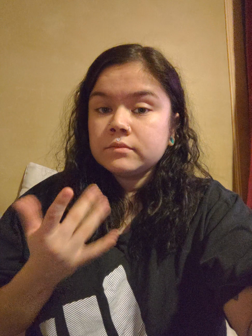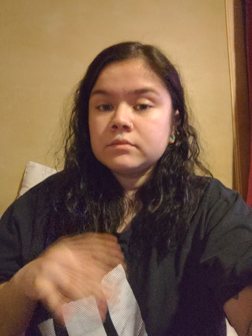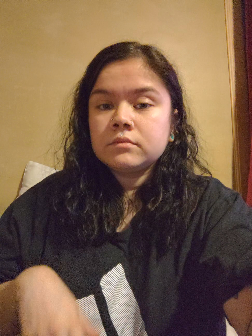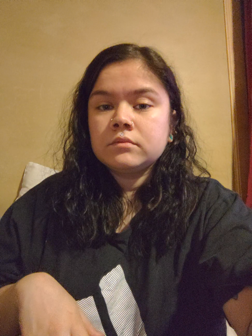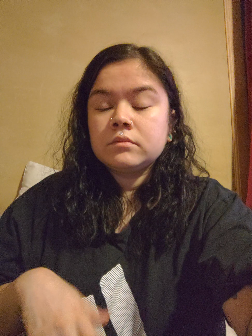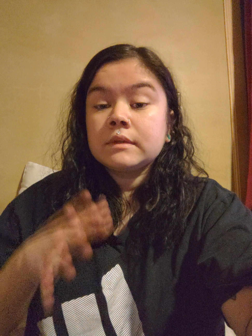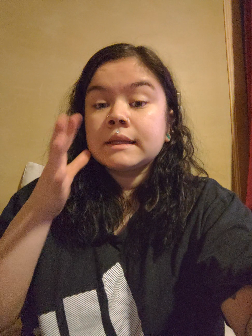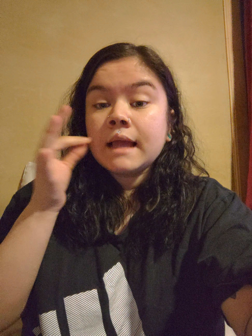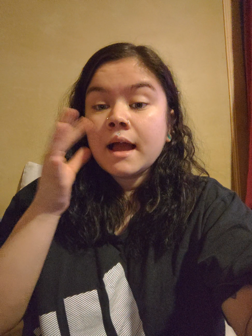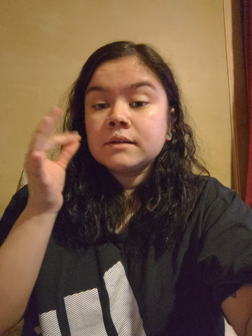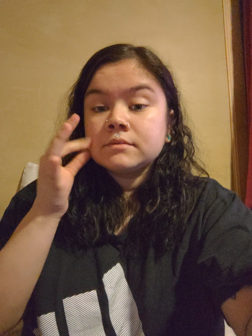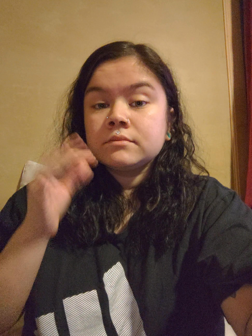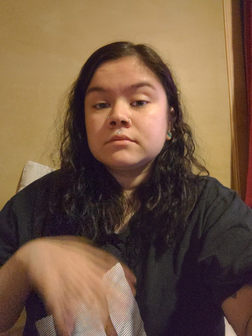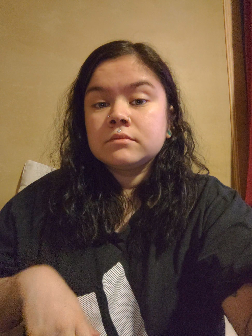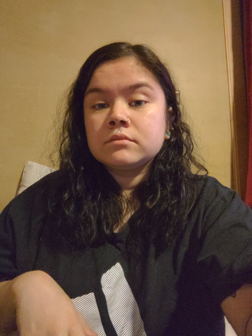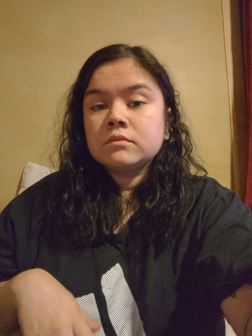cat